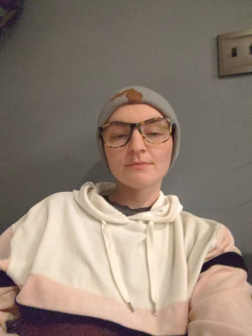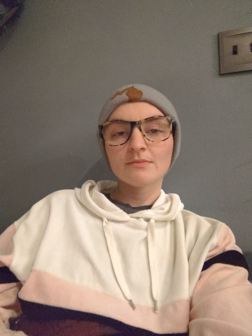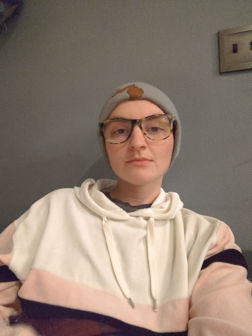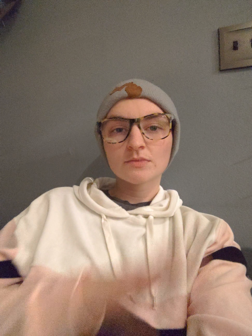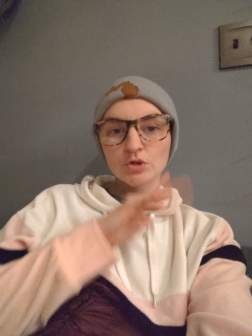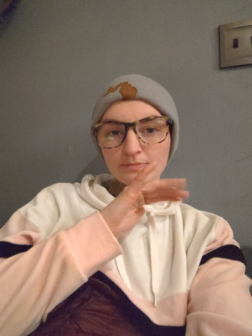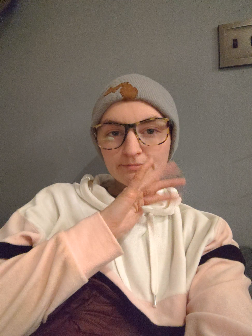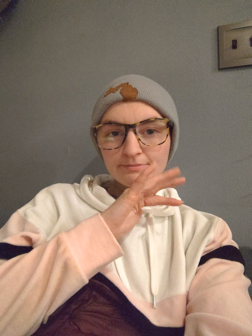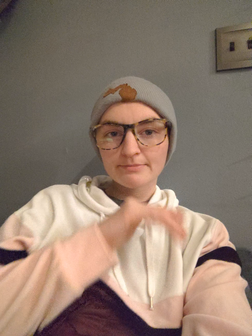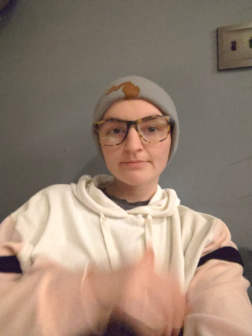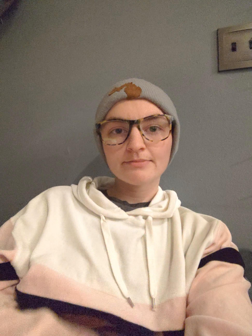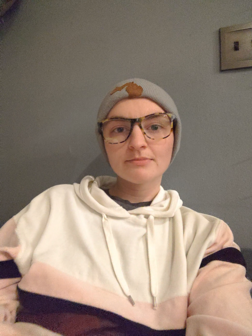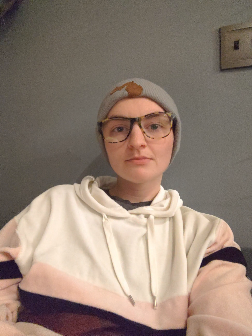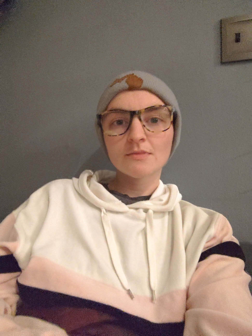dirty